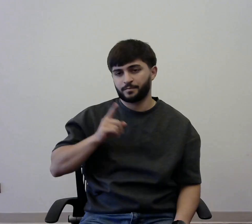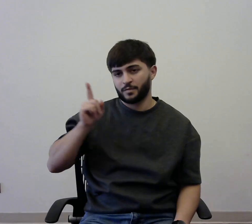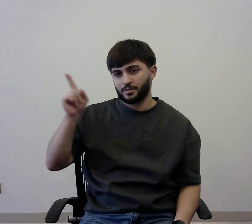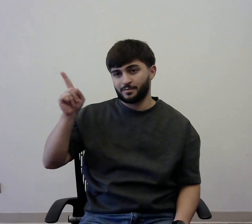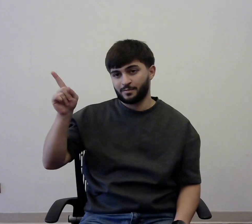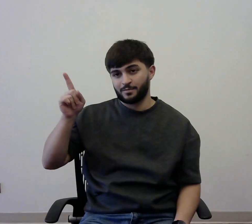orda